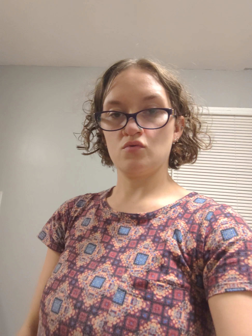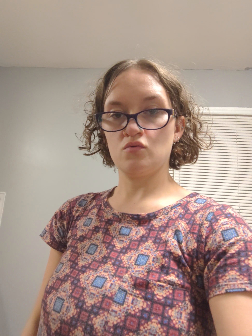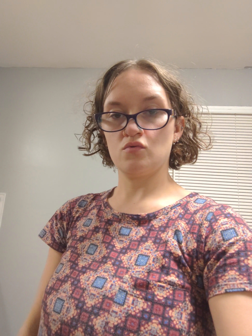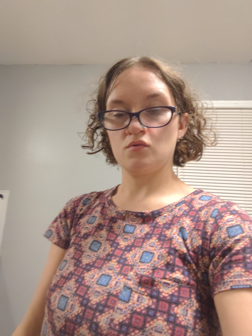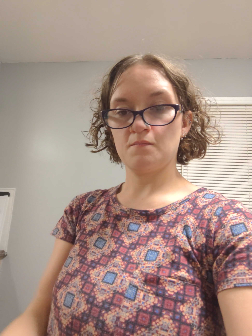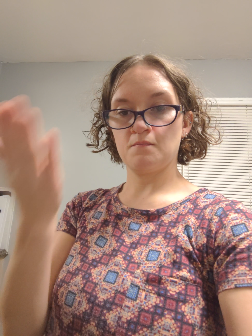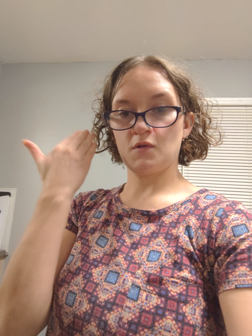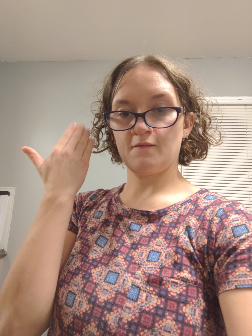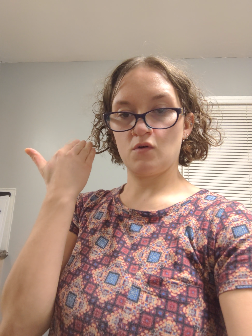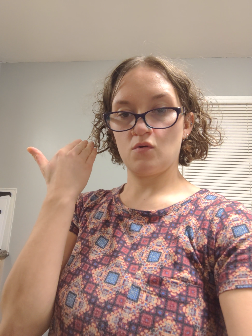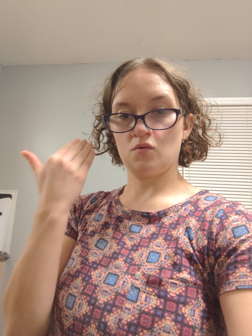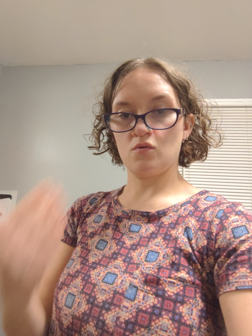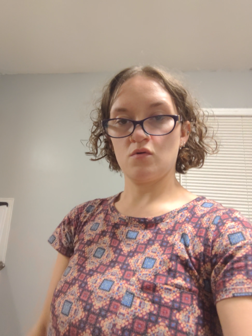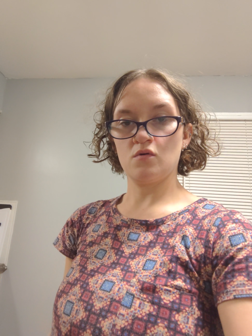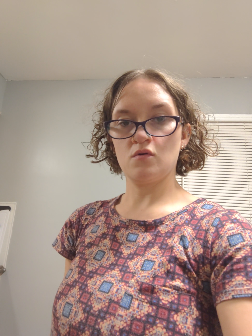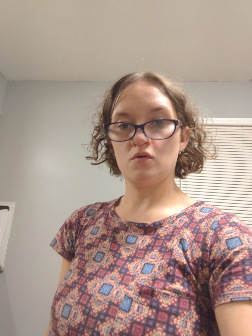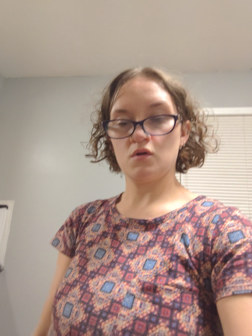before